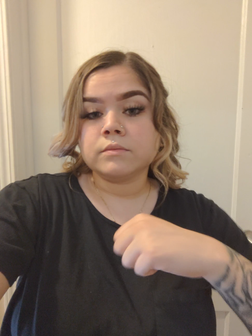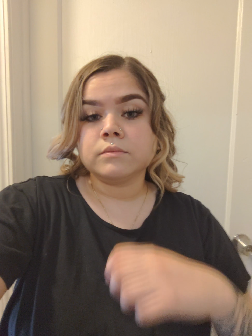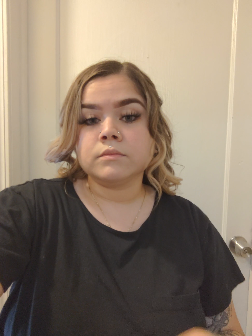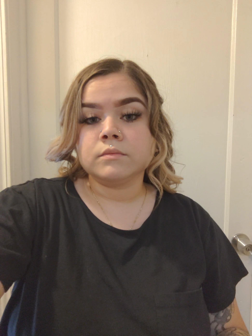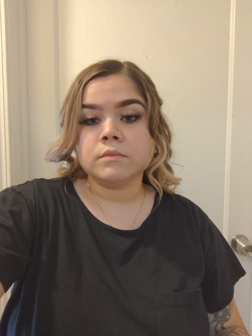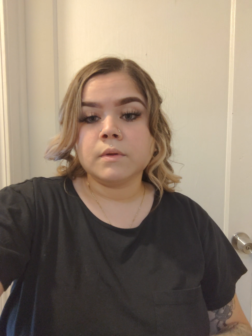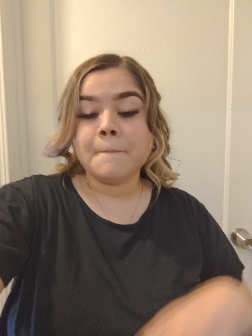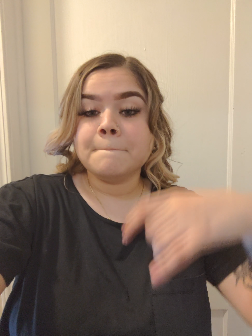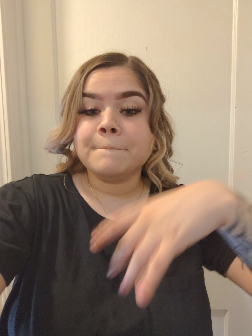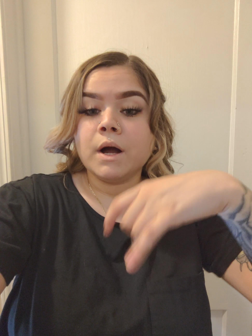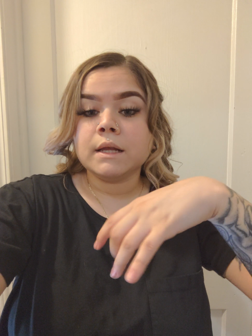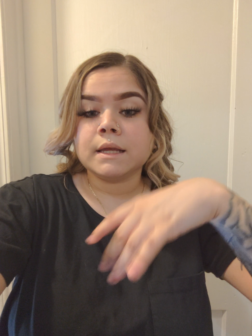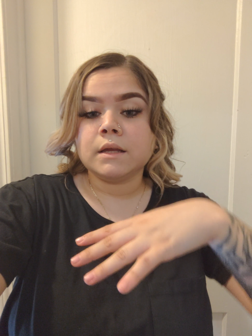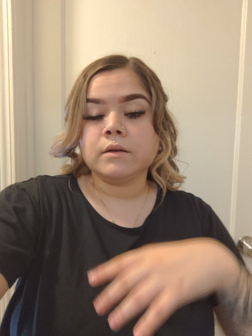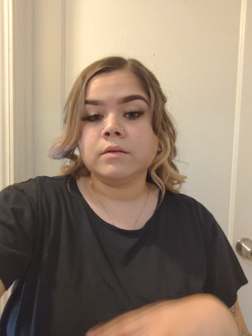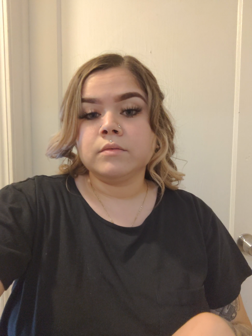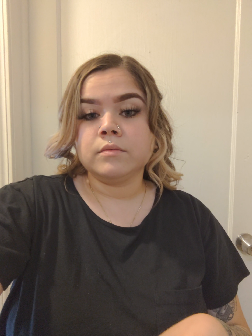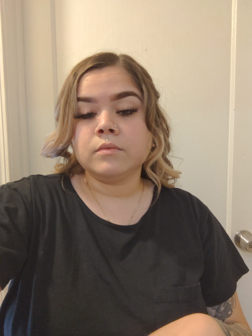pumpkin